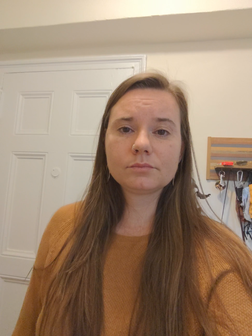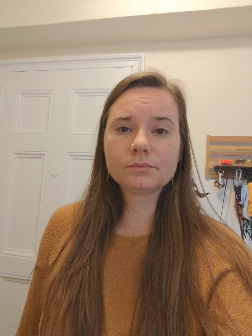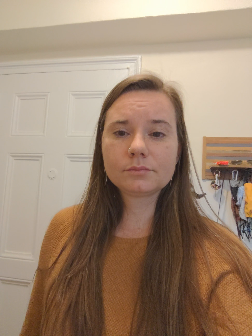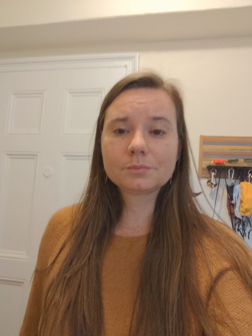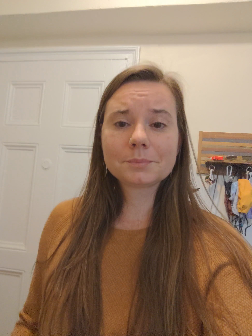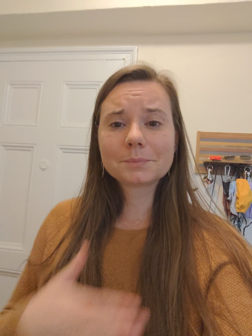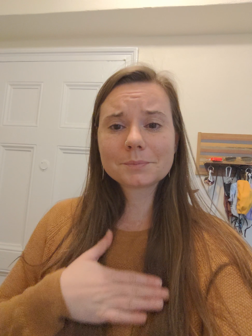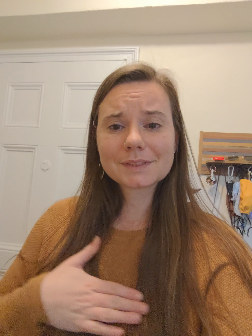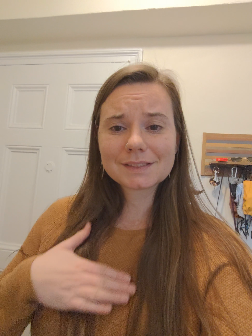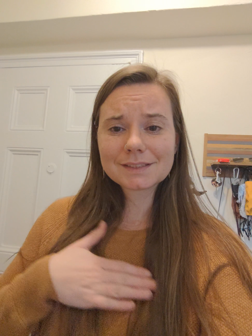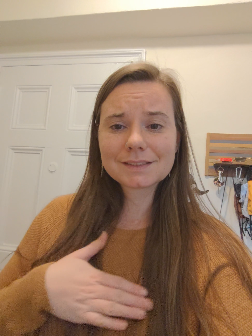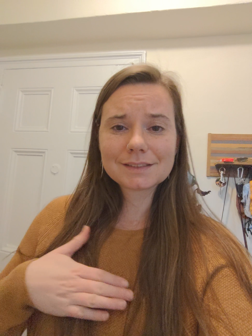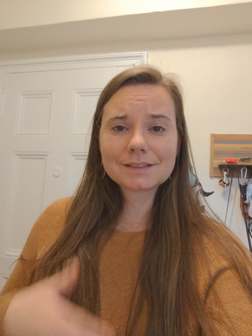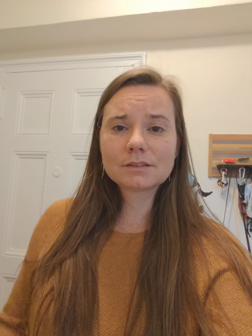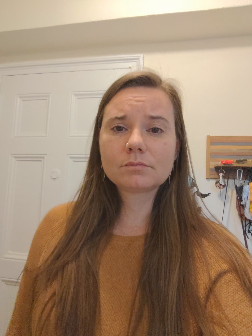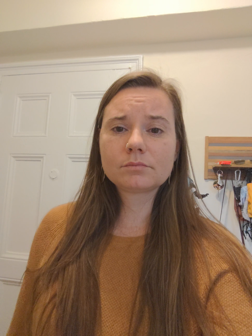please